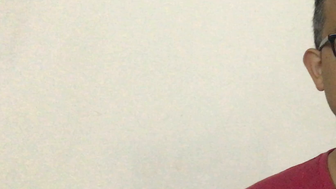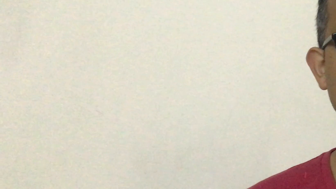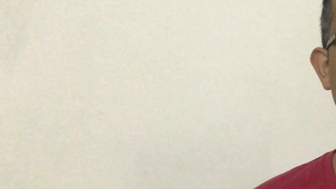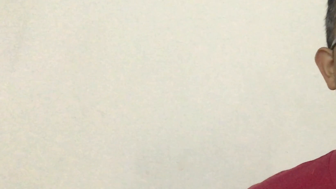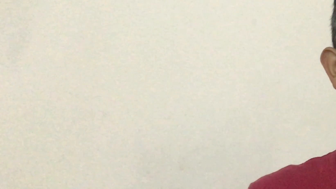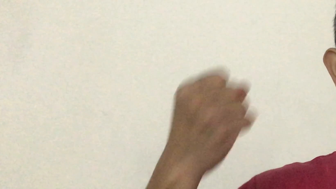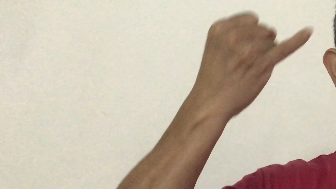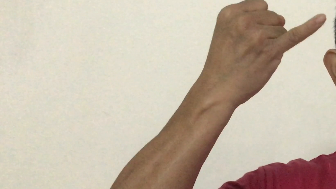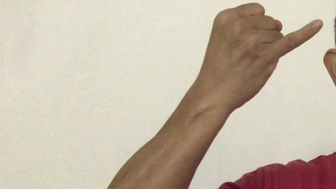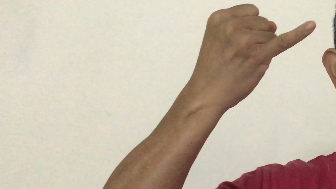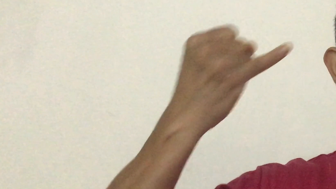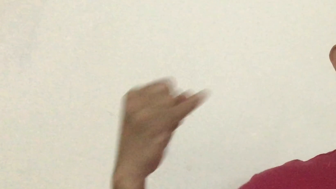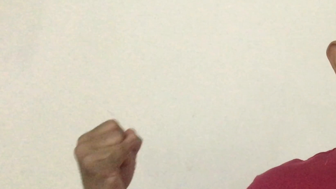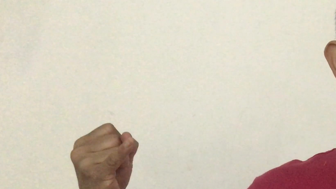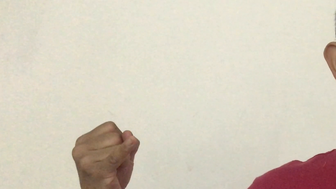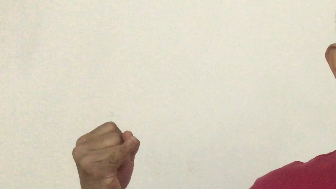ओ